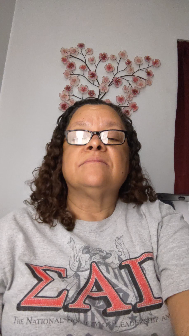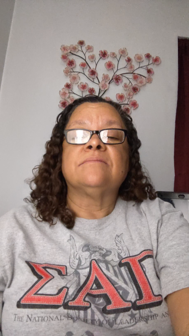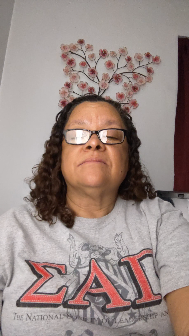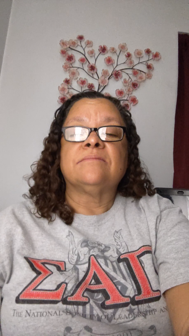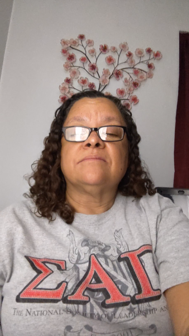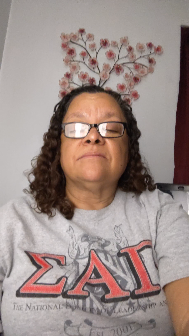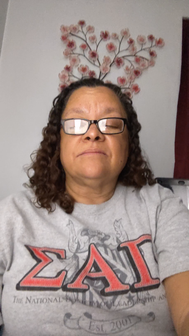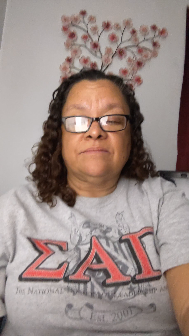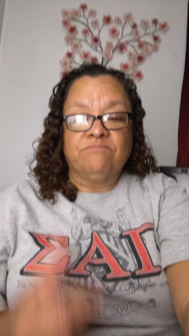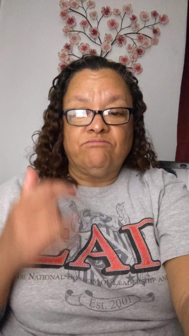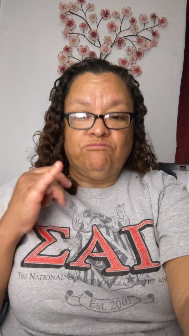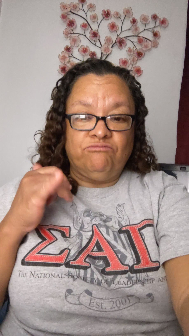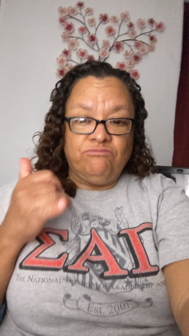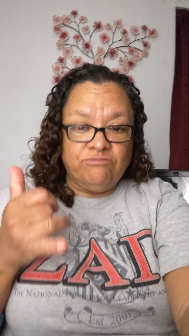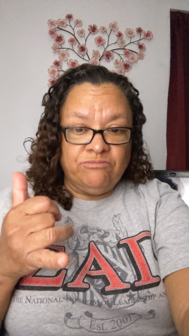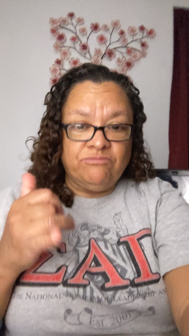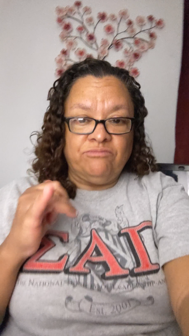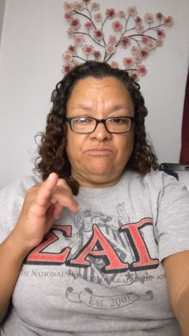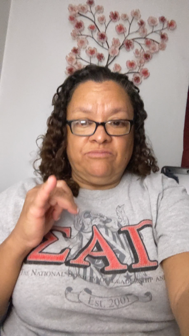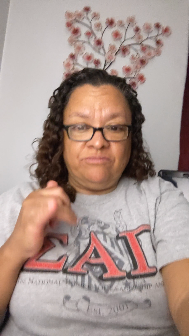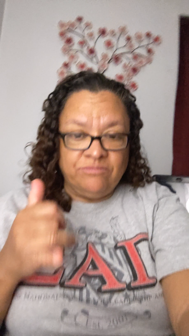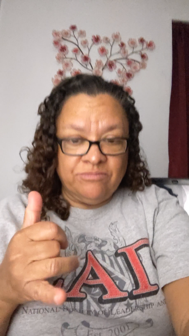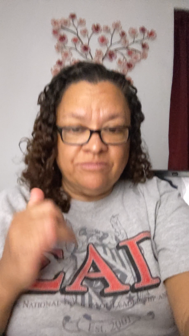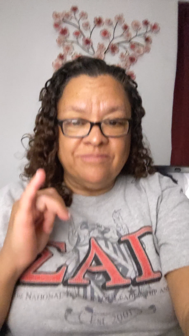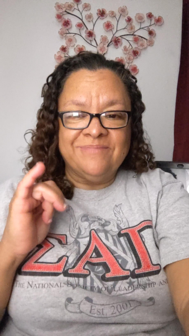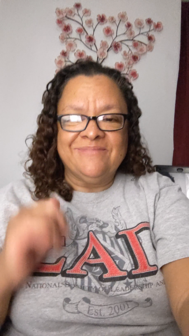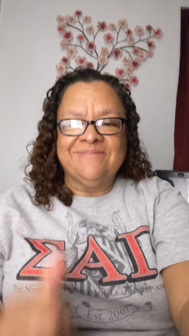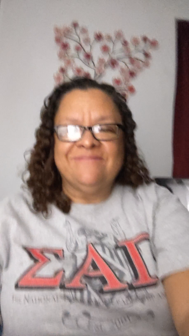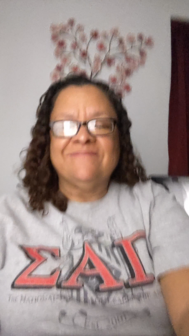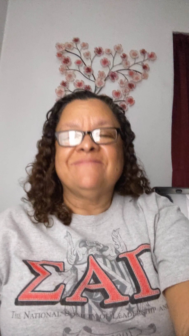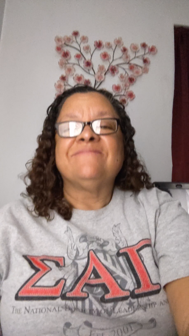rocking chair